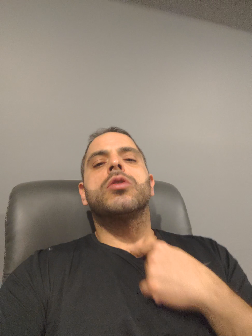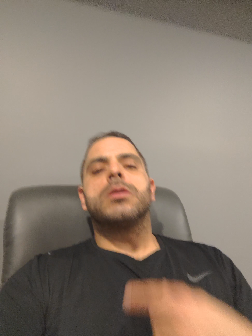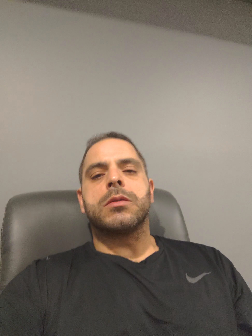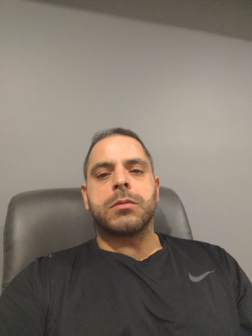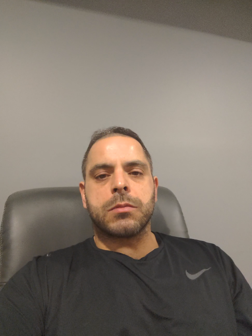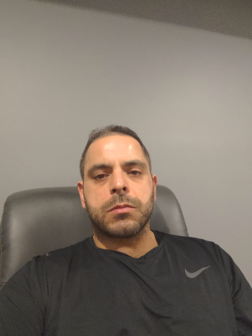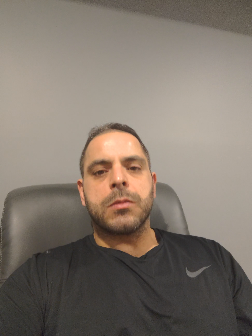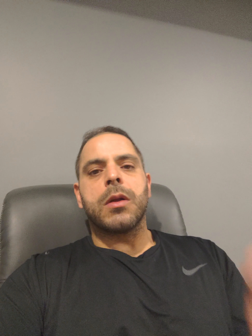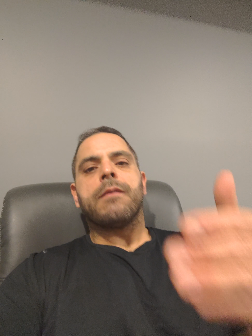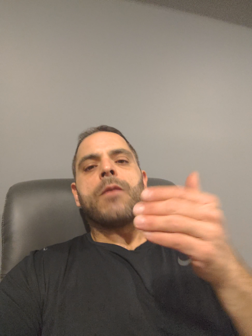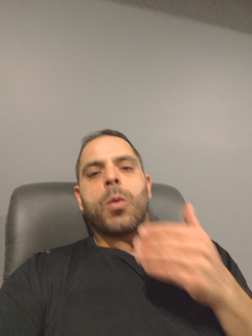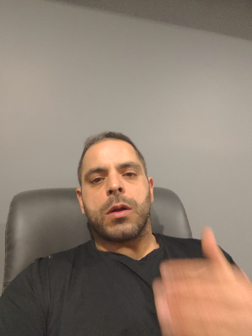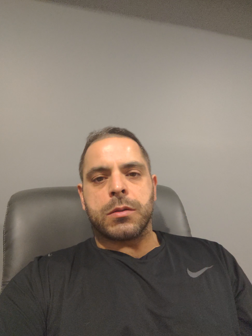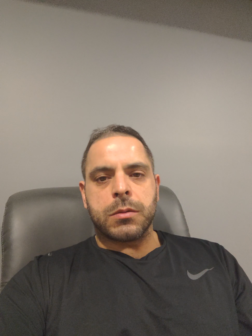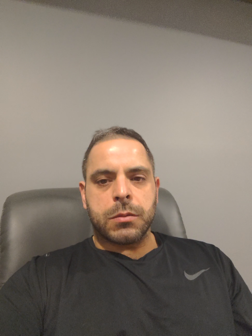before